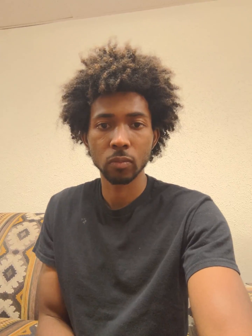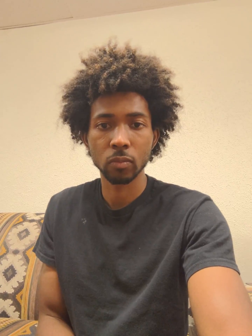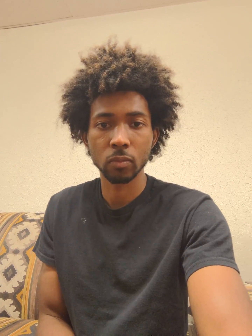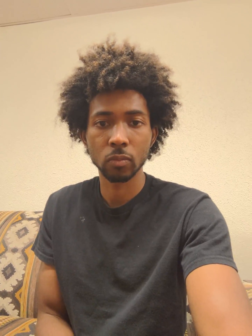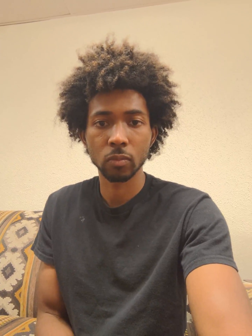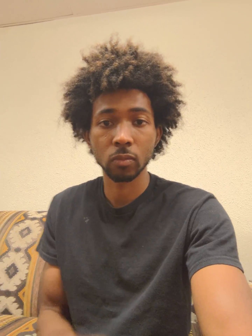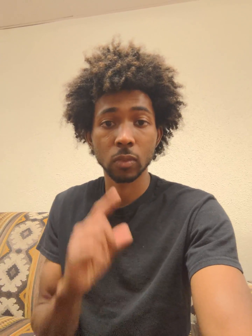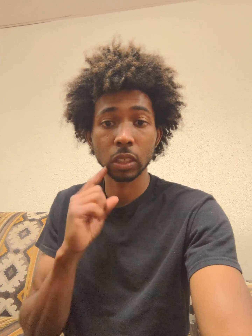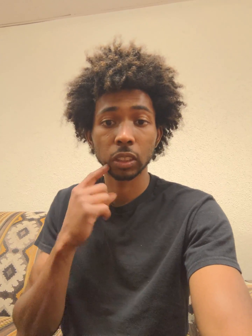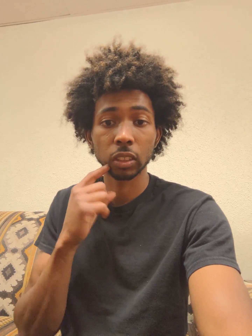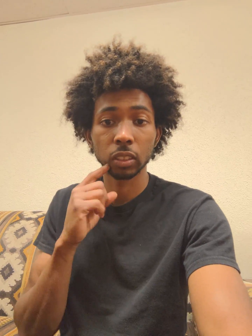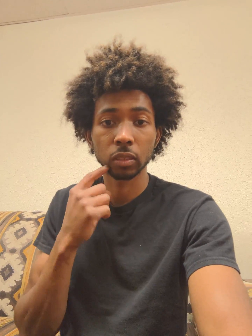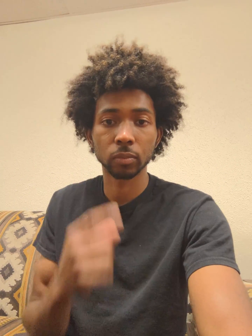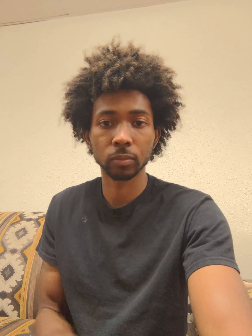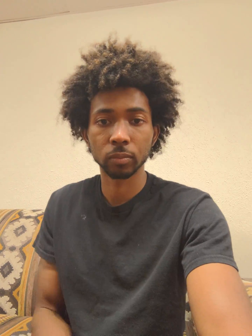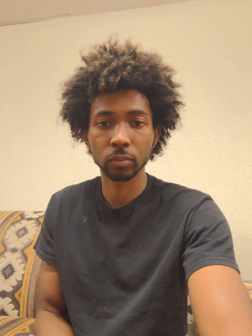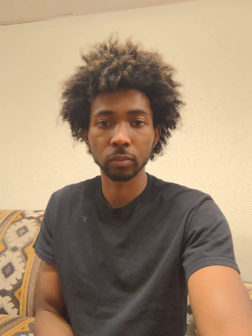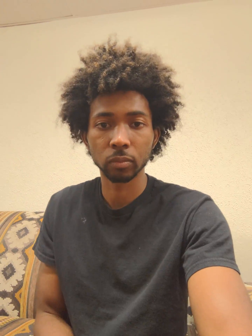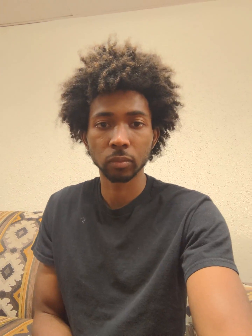candy